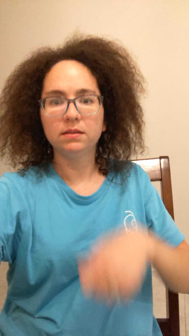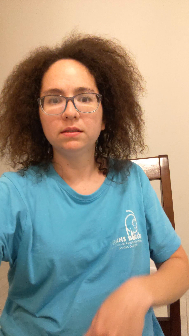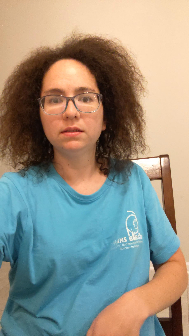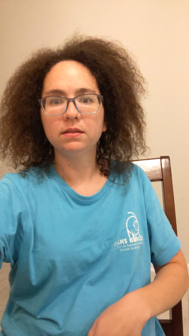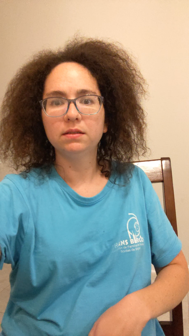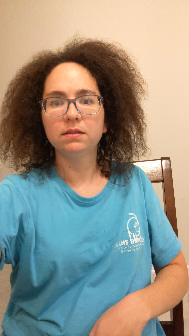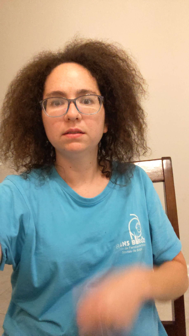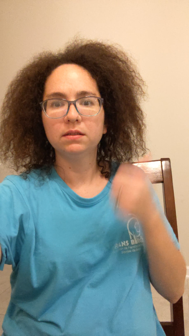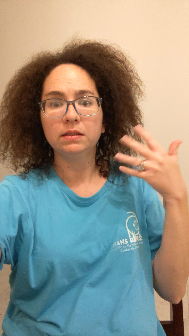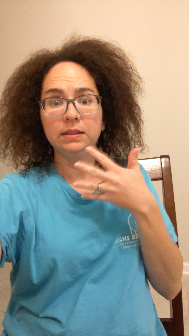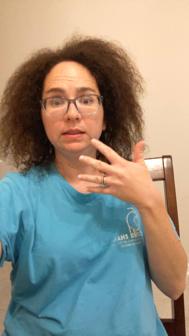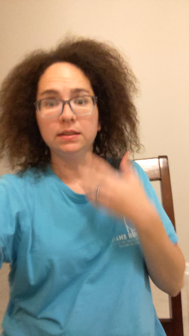scared